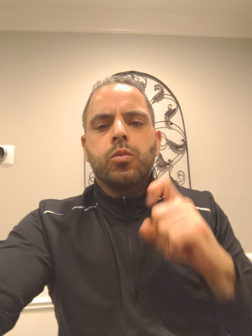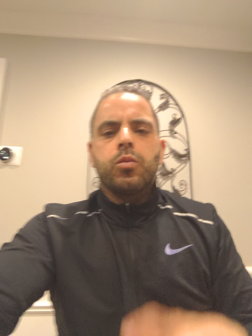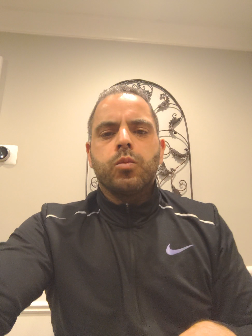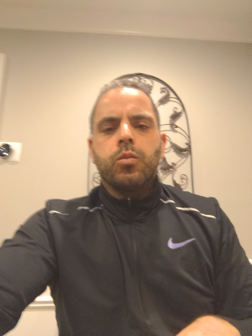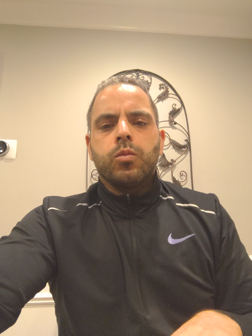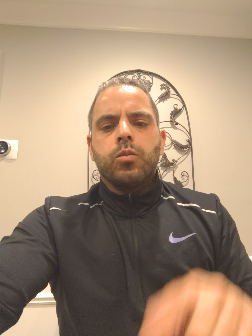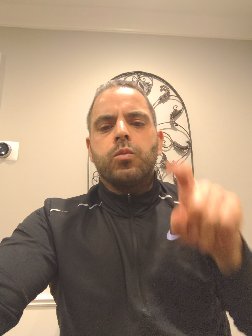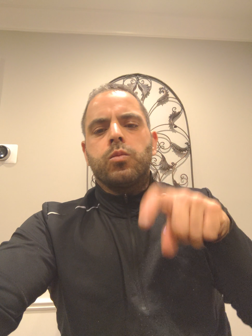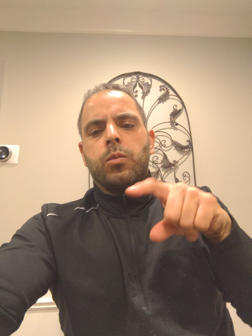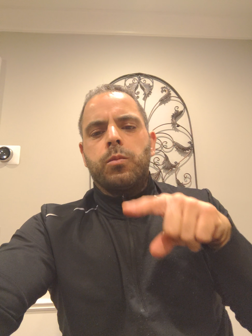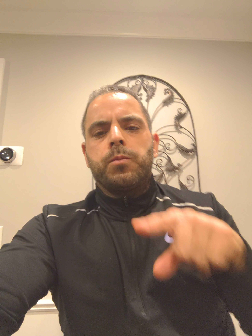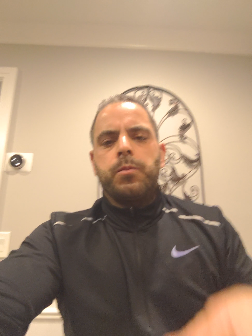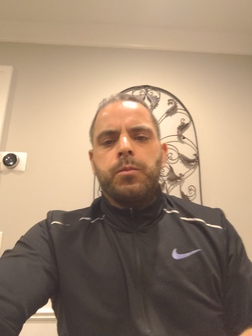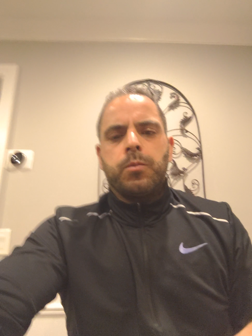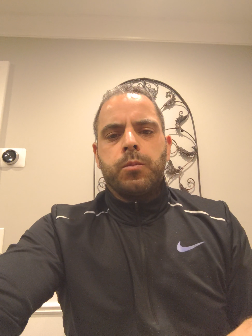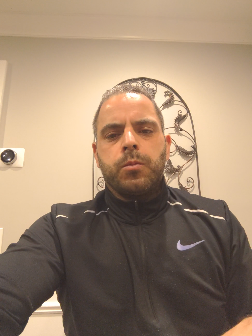time